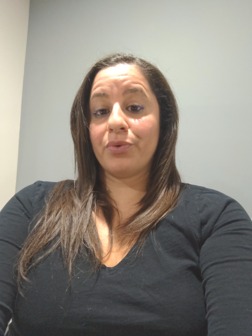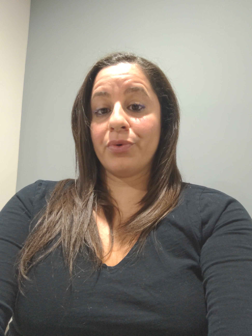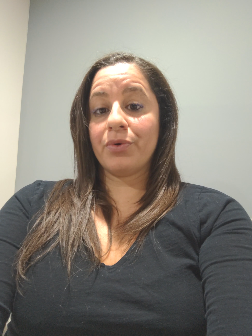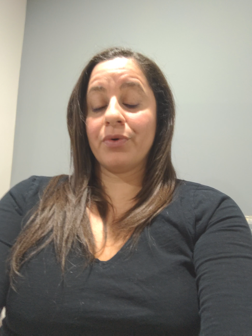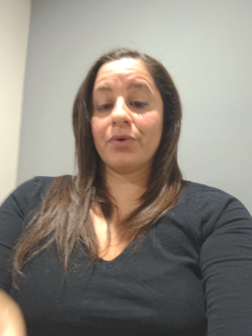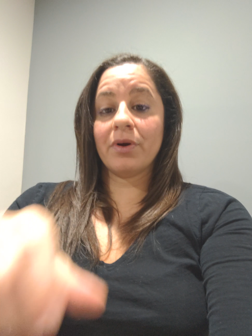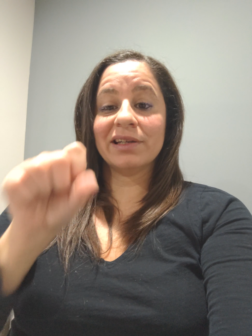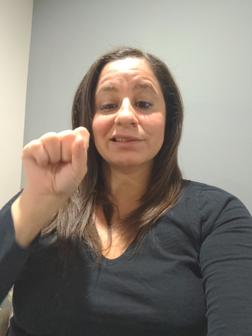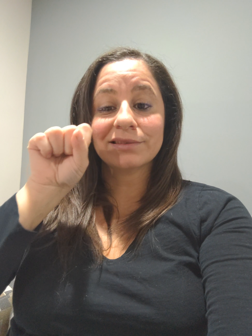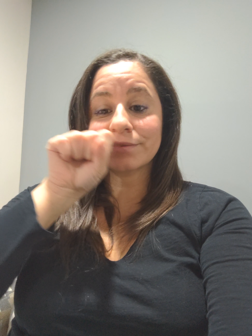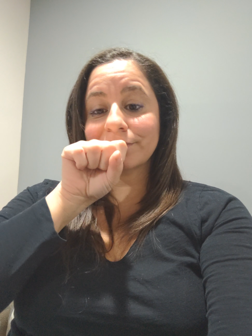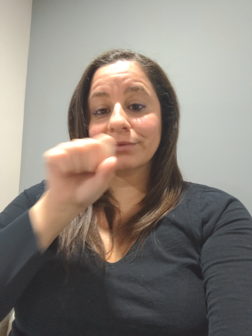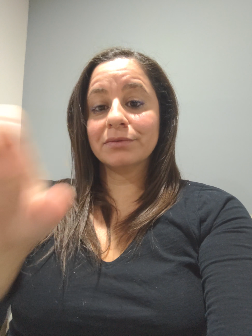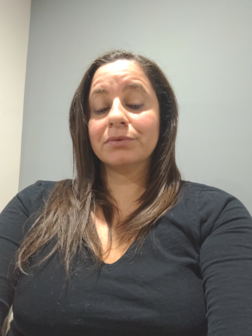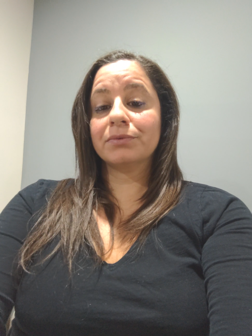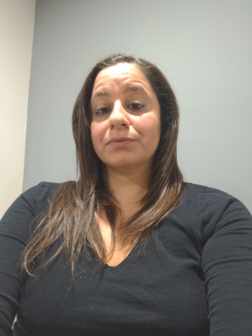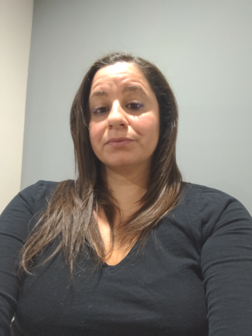carrot